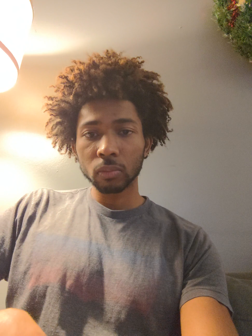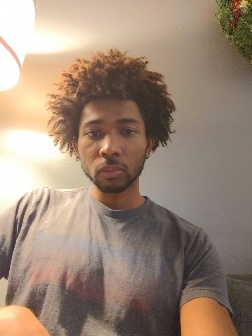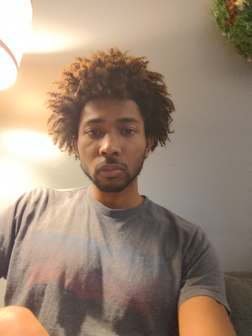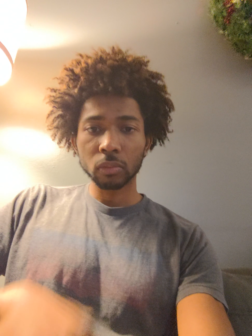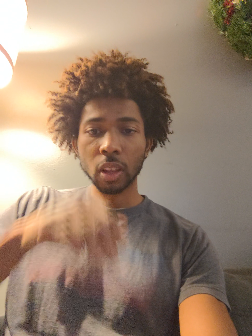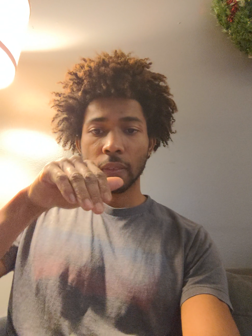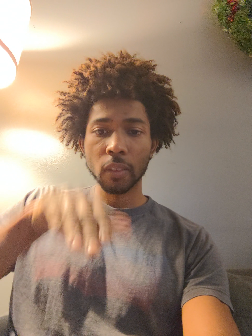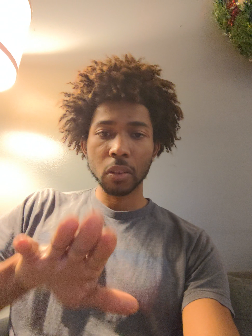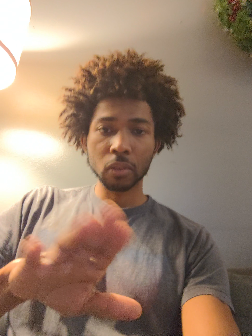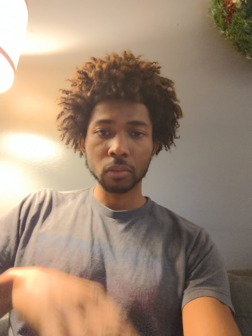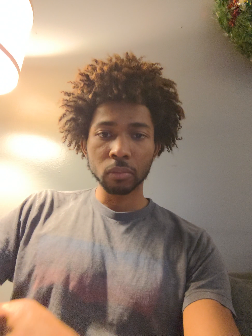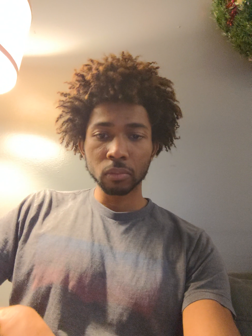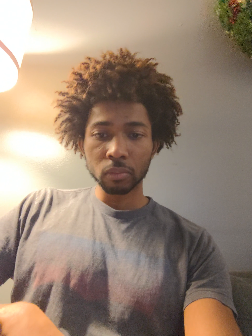into